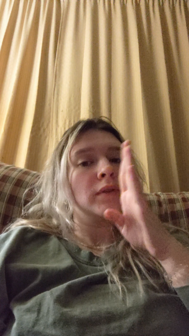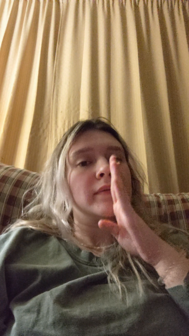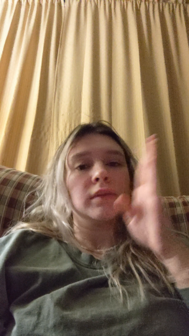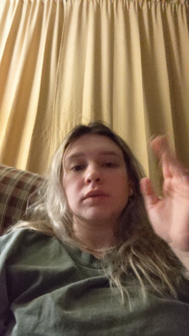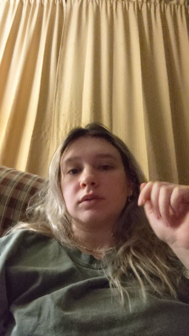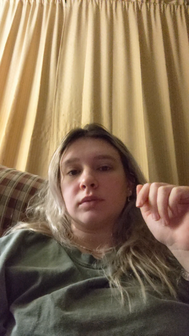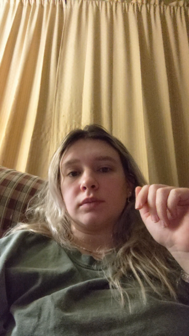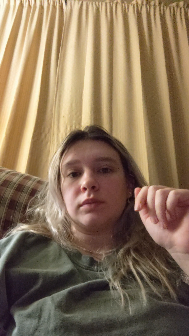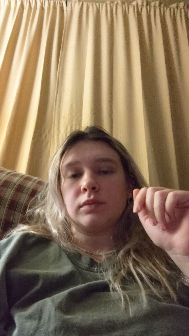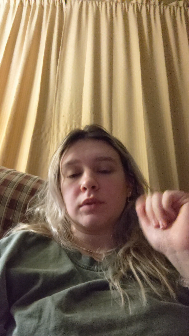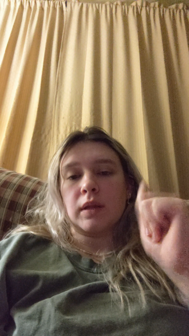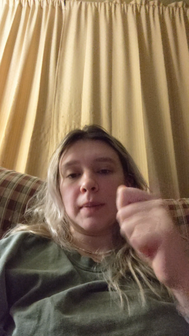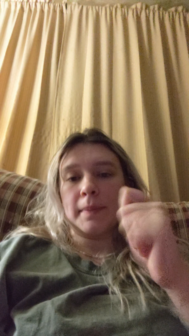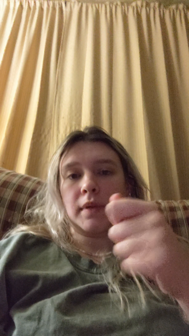hammer